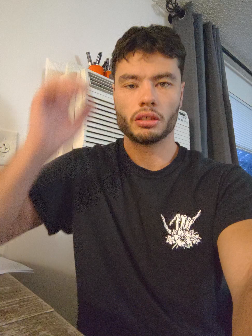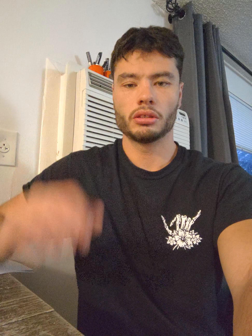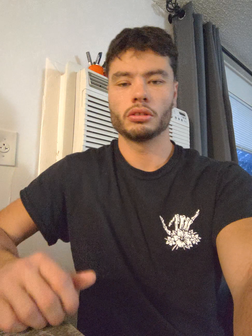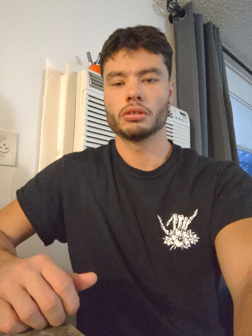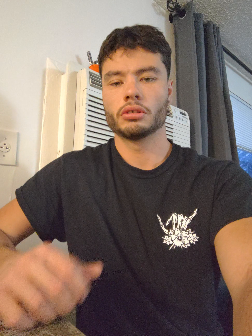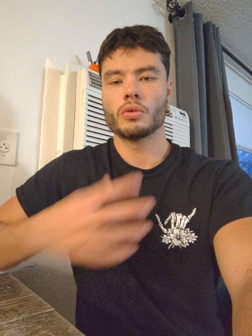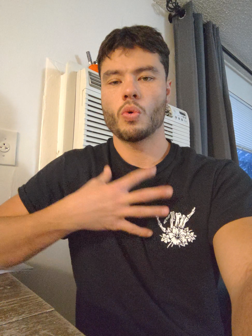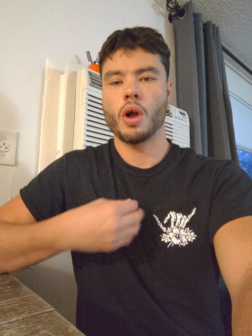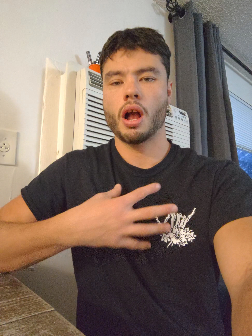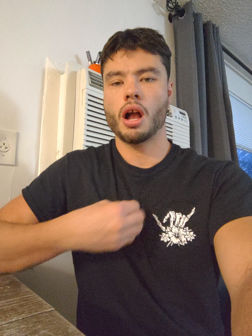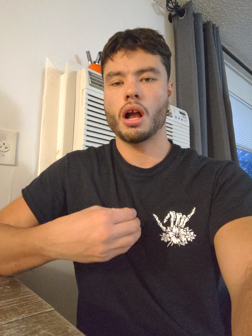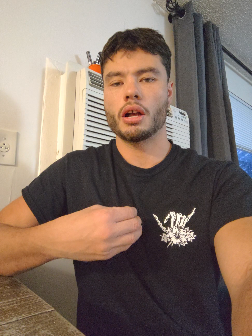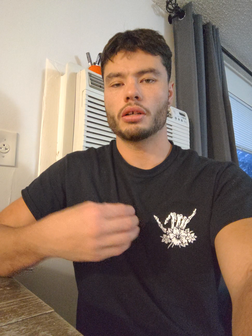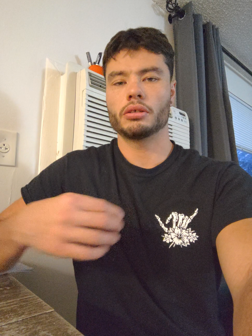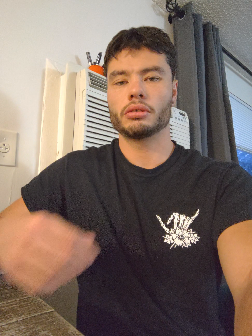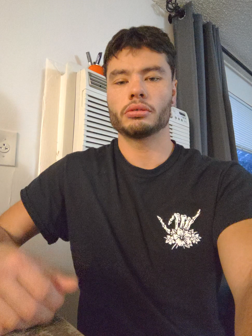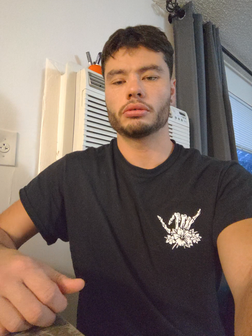white